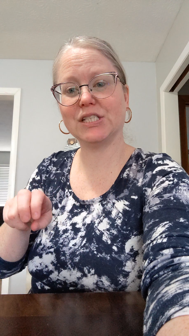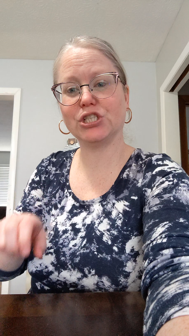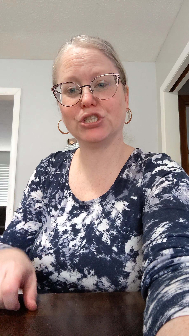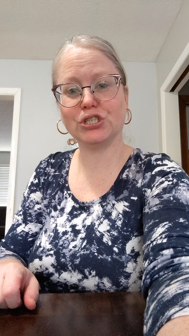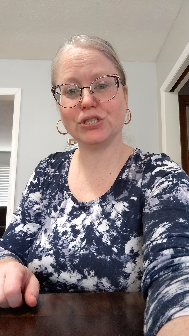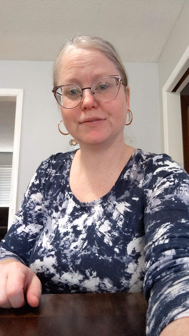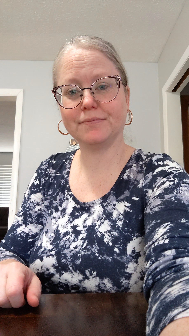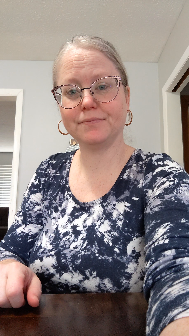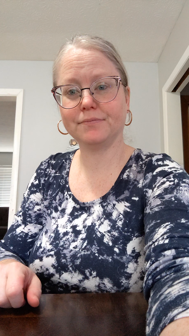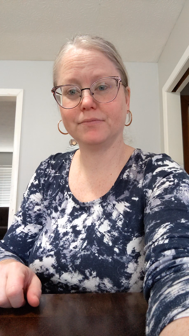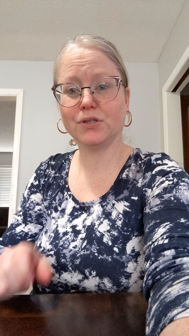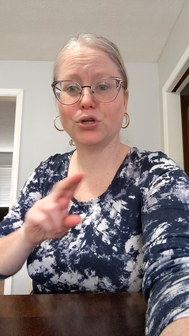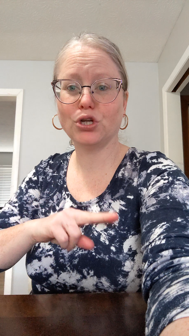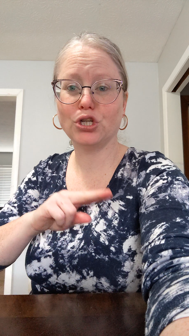nurse